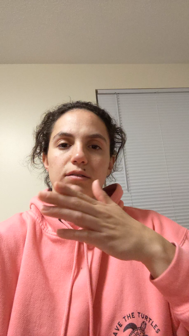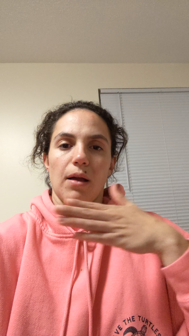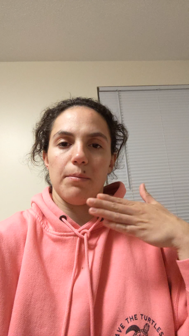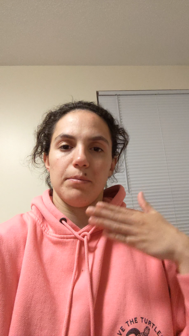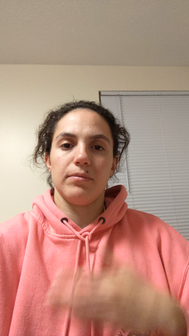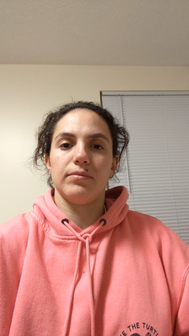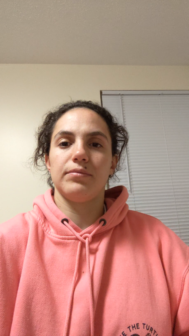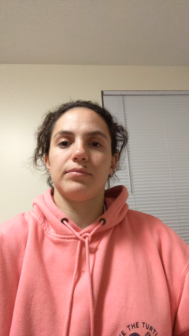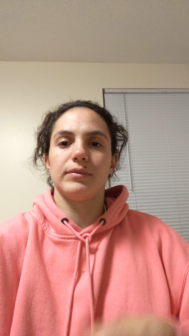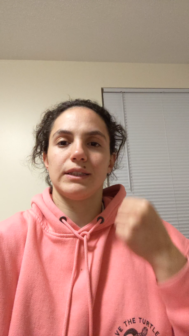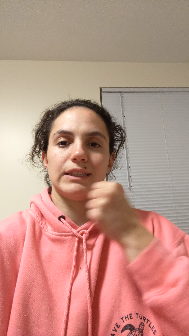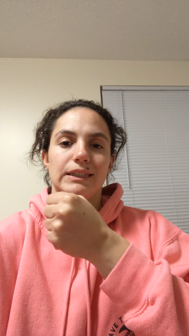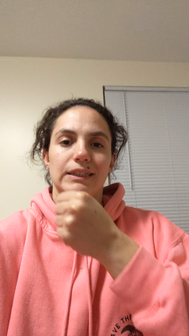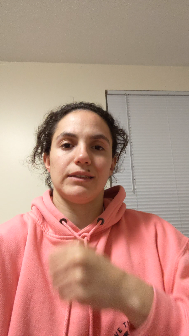hit